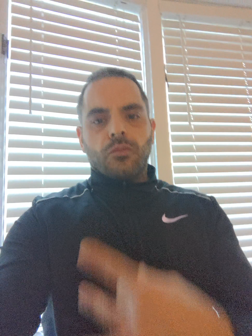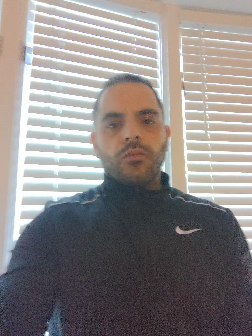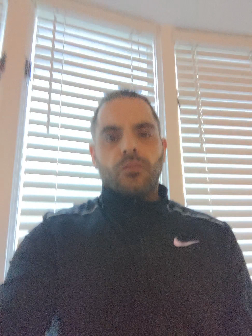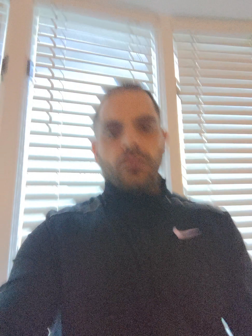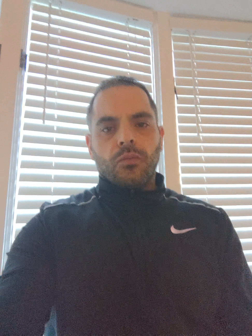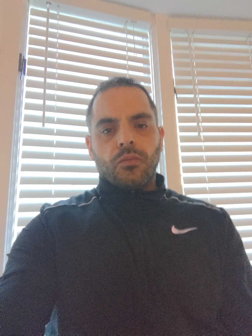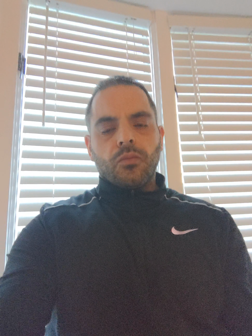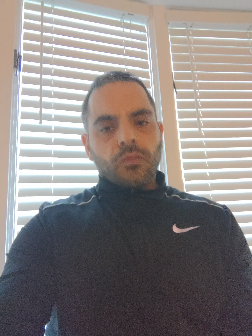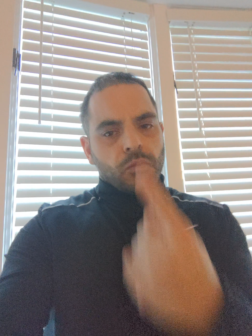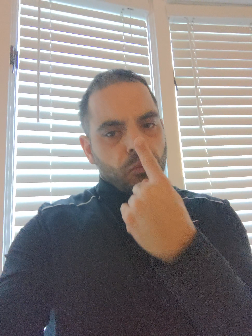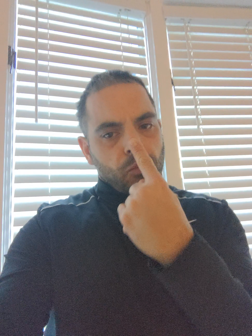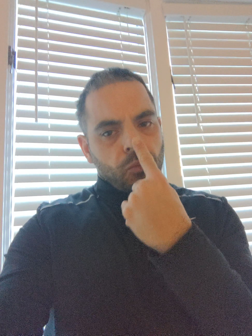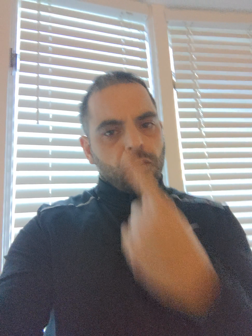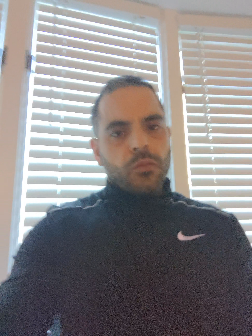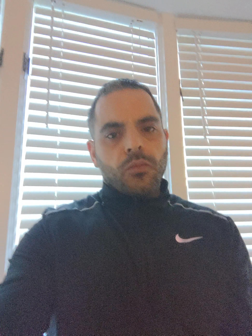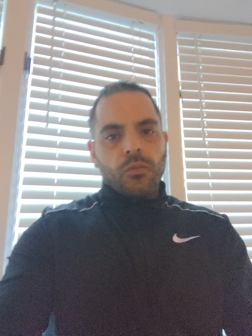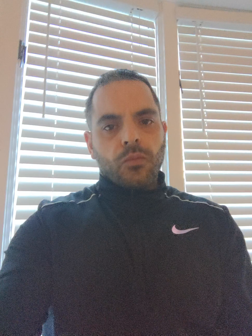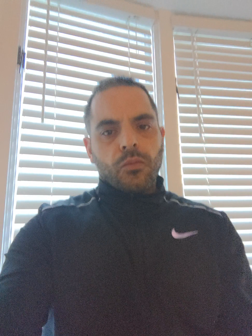nose